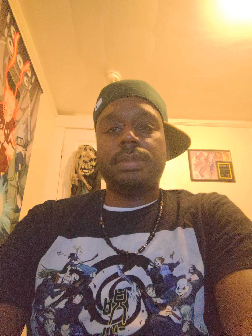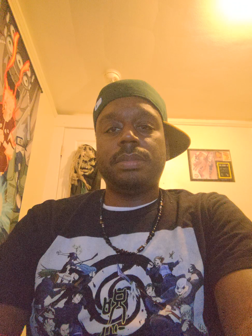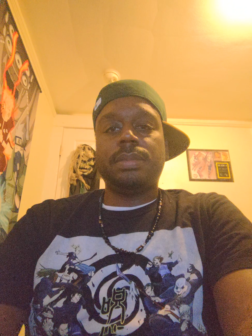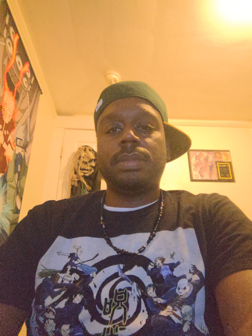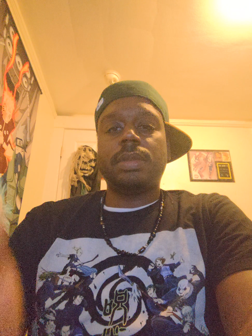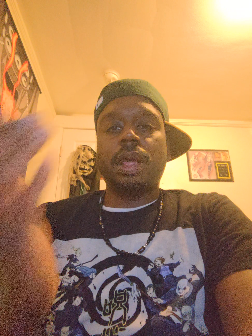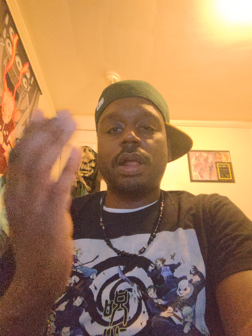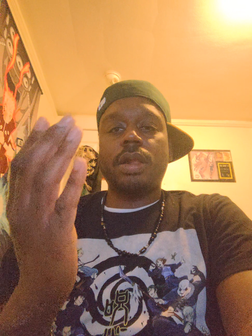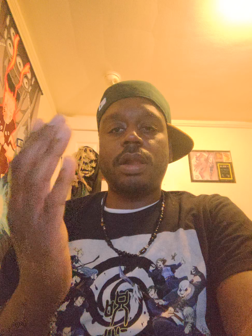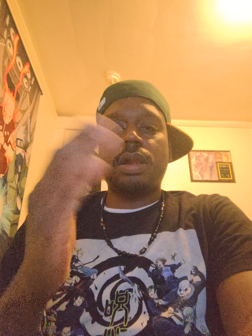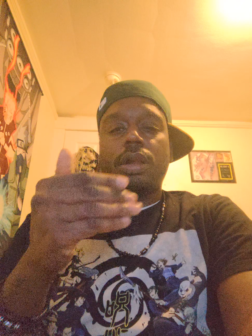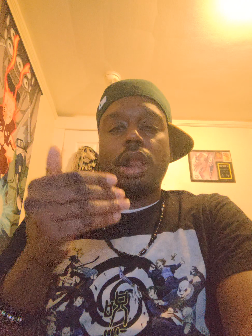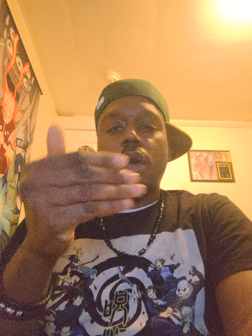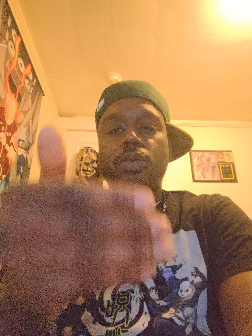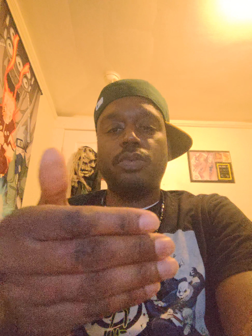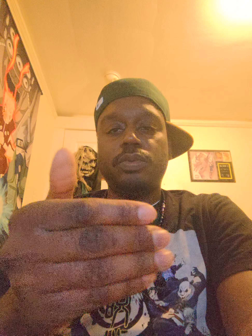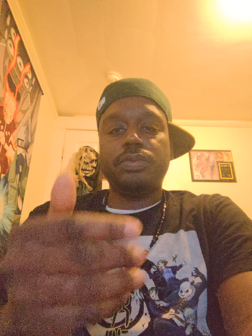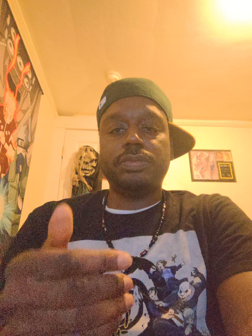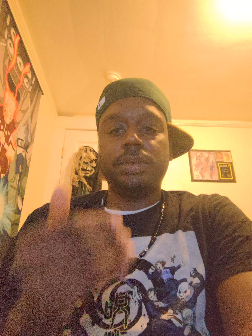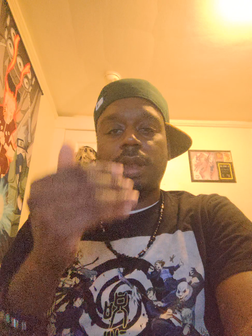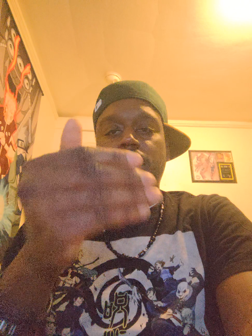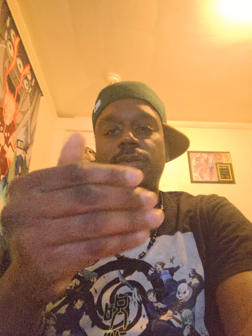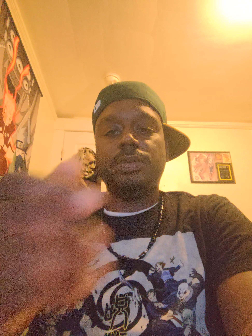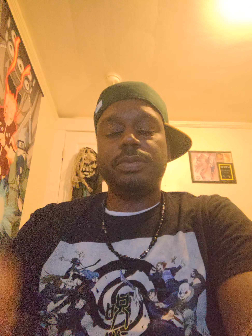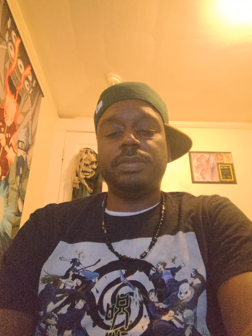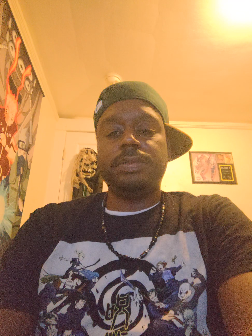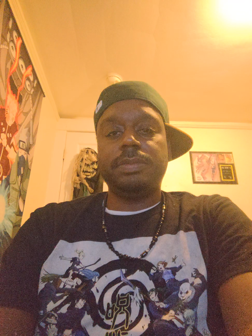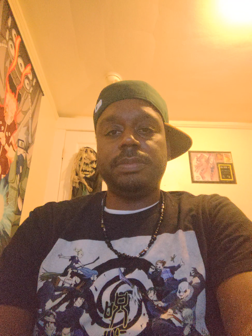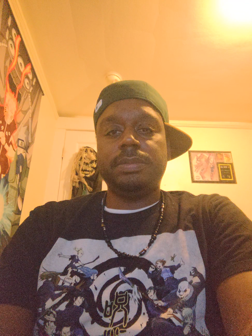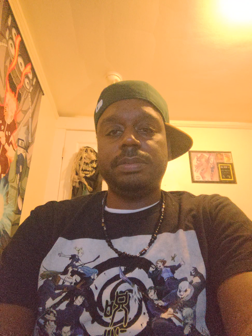close